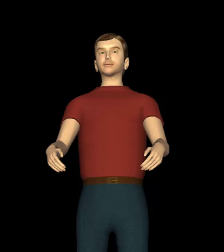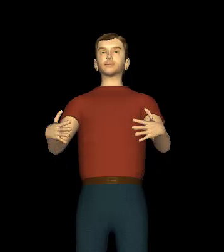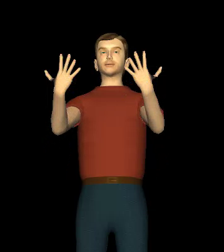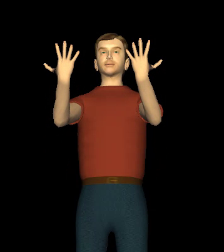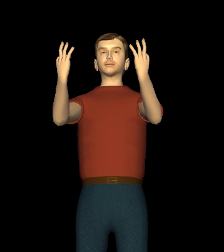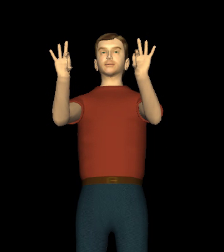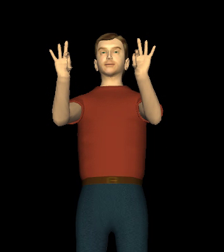10